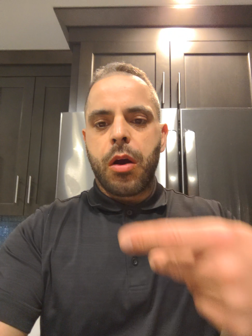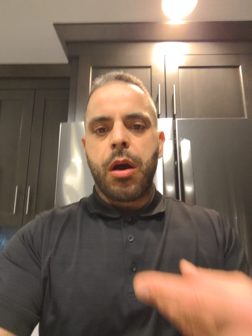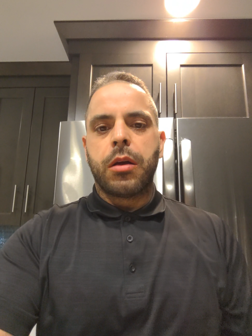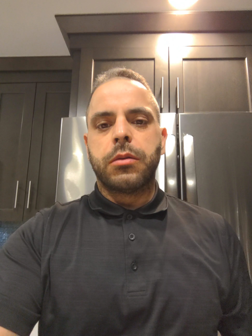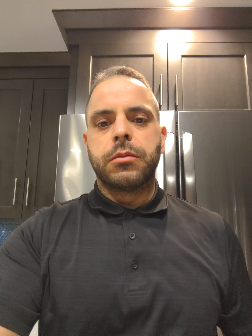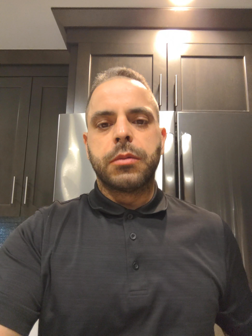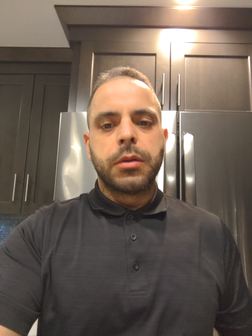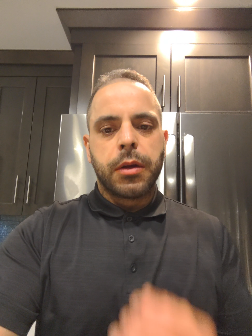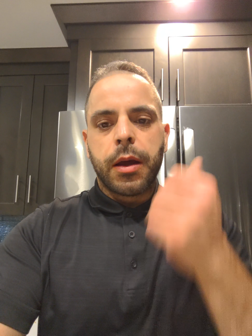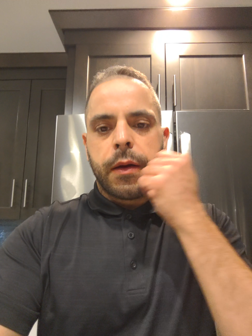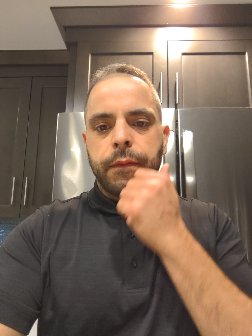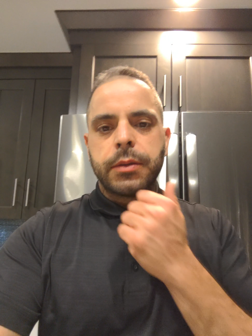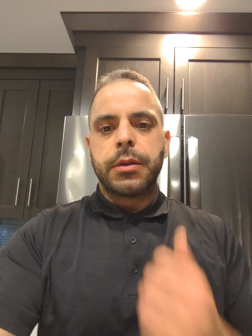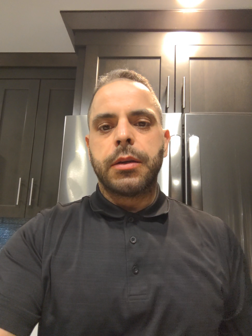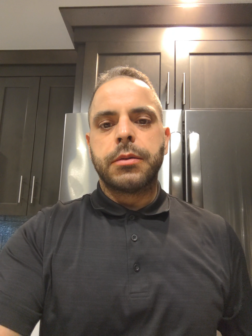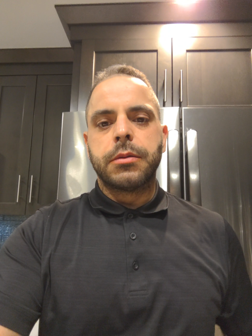every